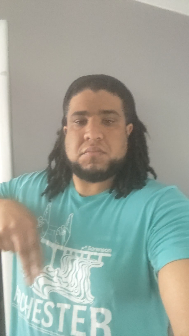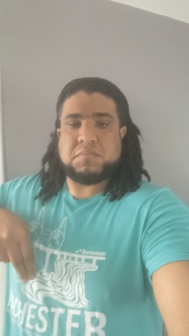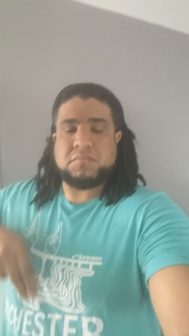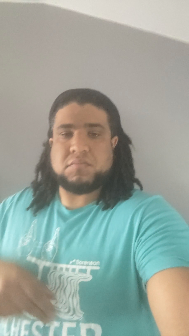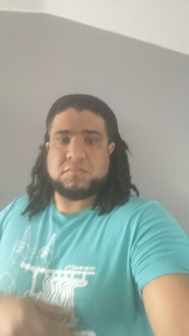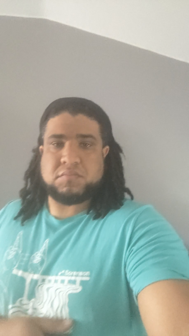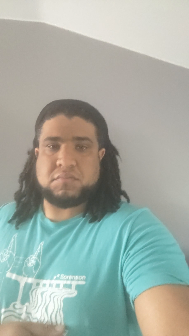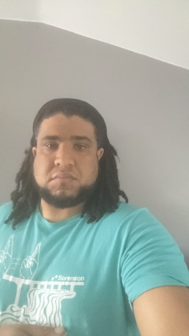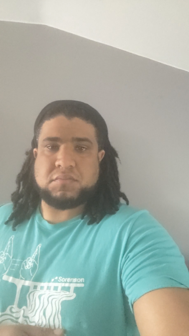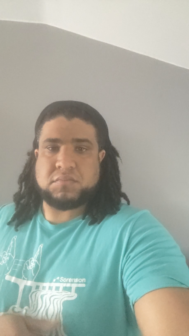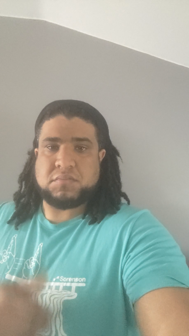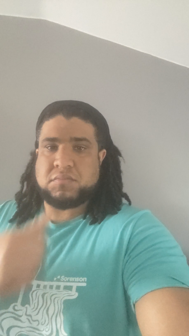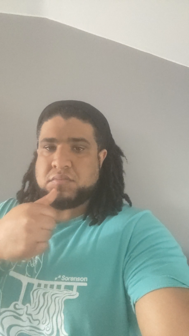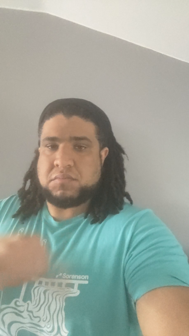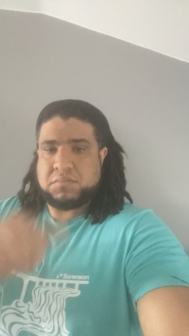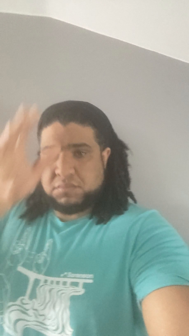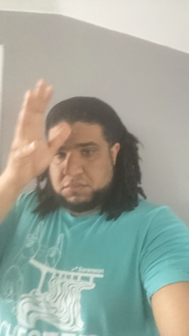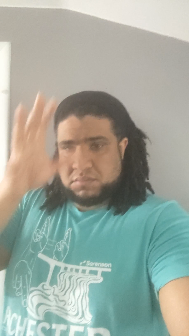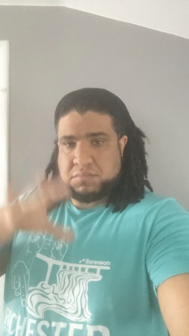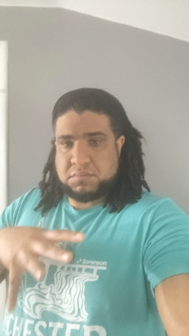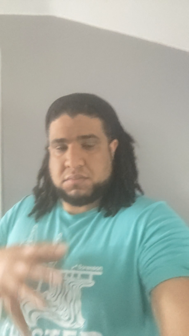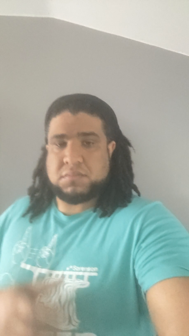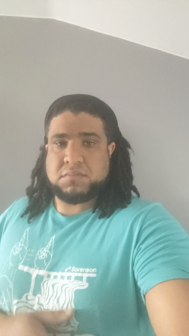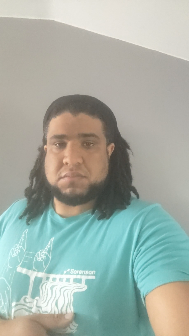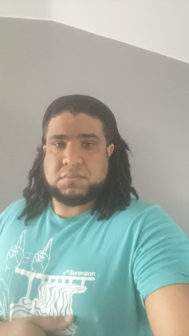mailman